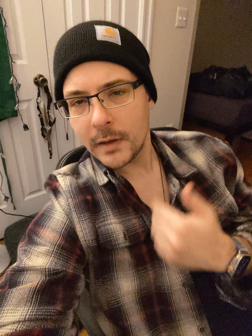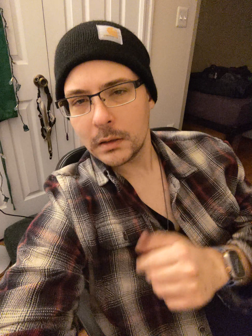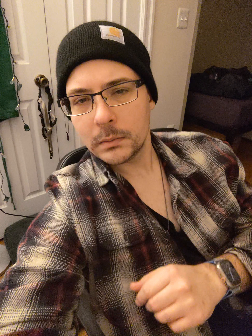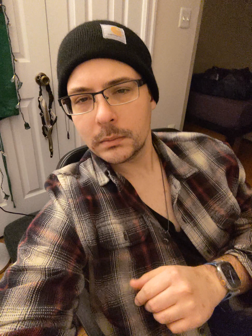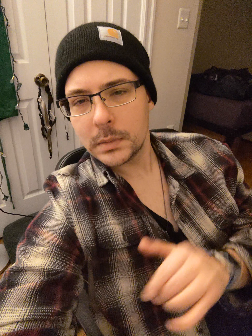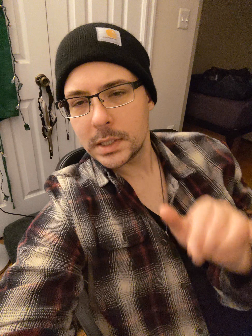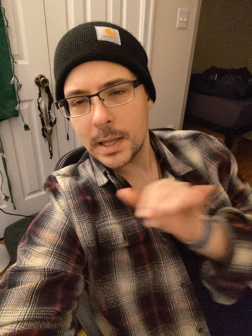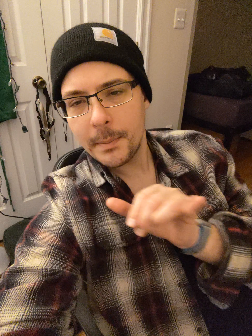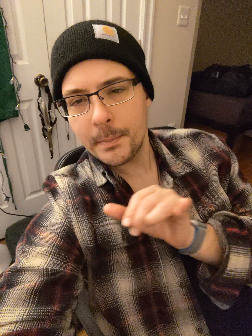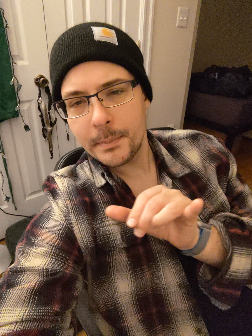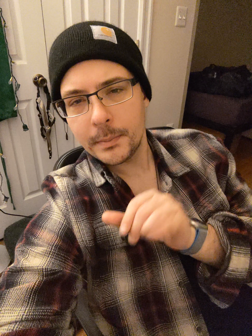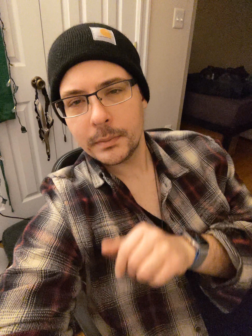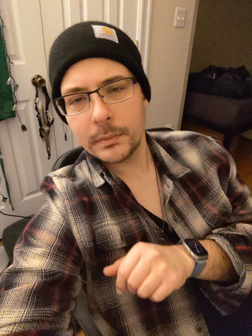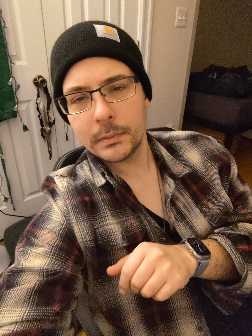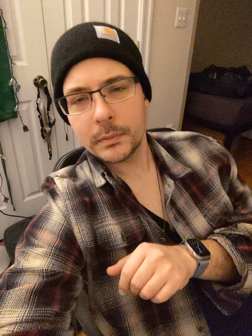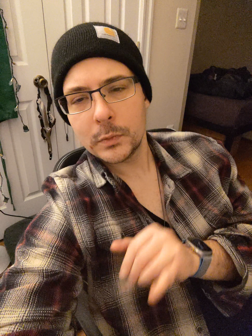same